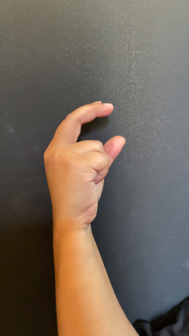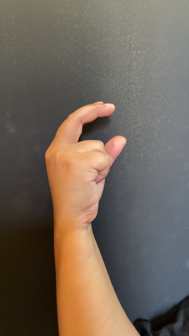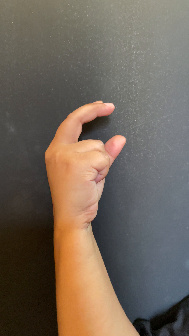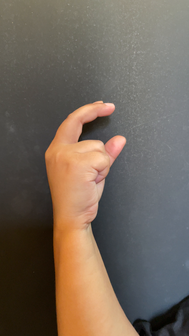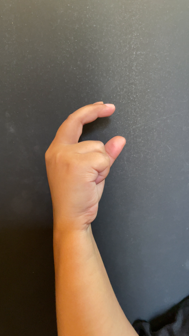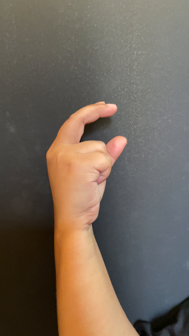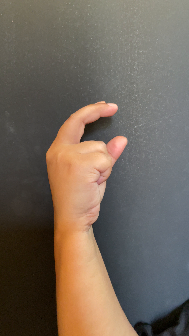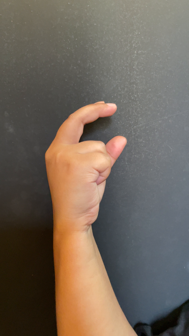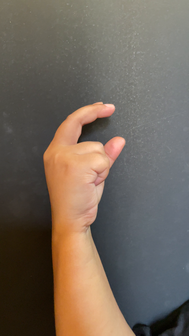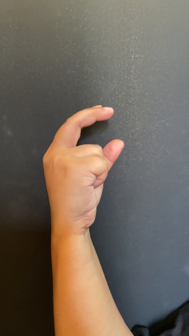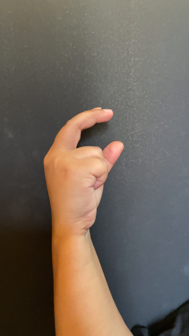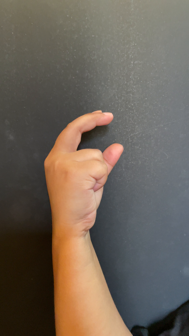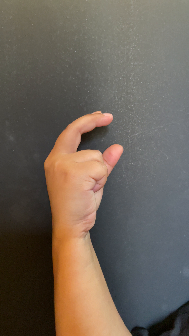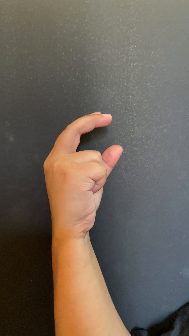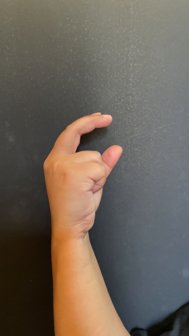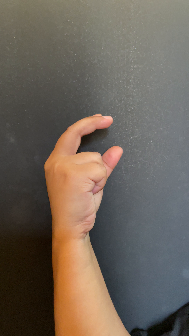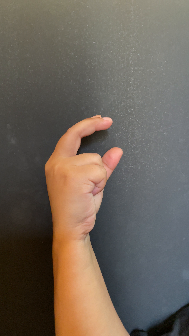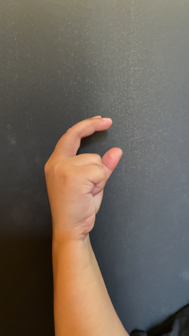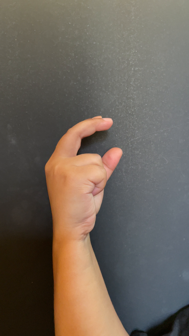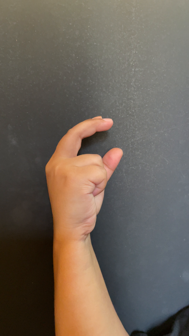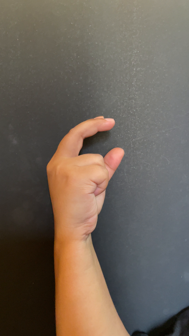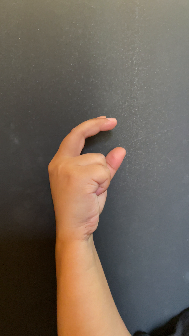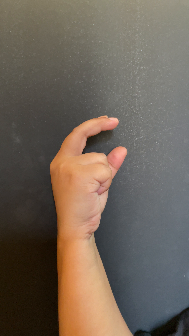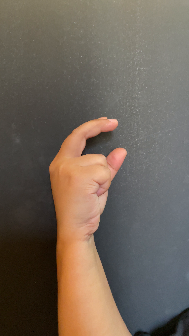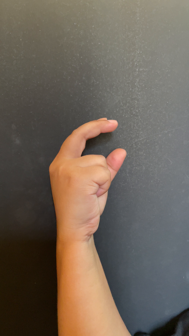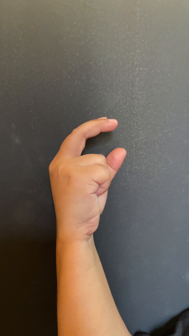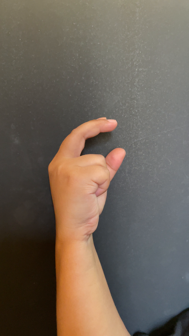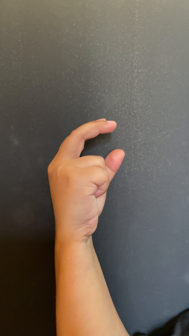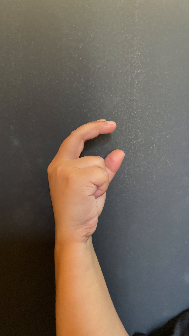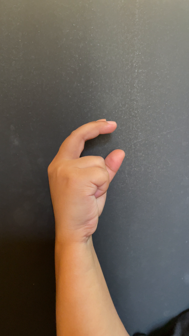द